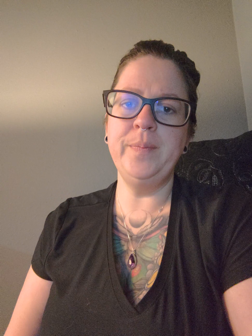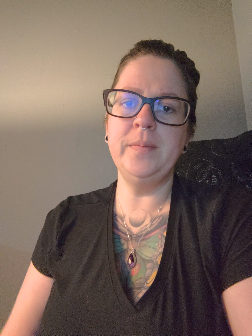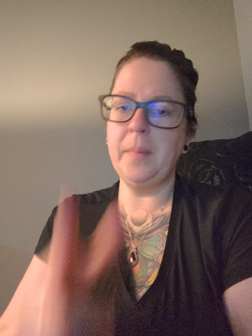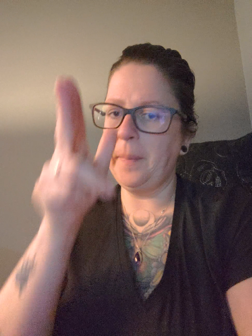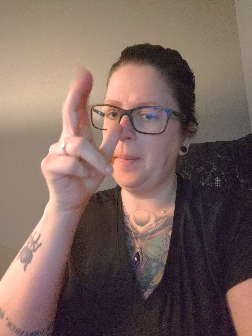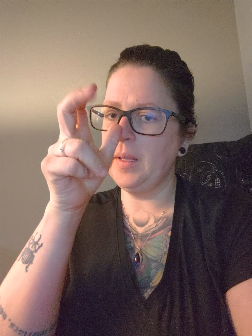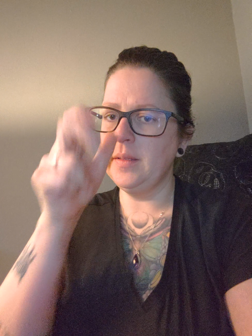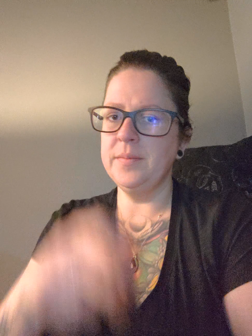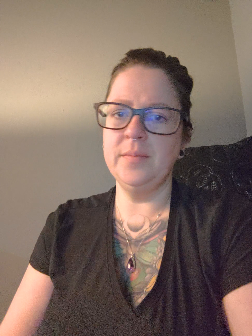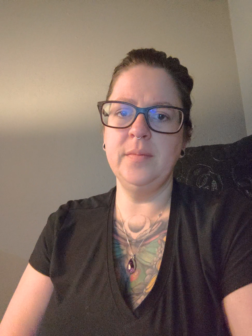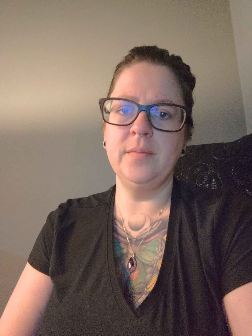bug